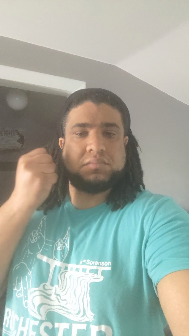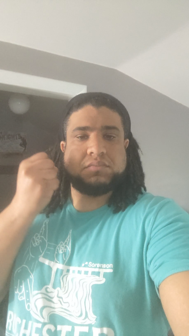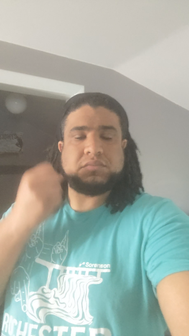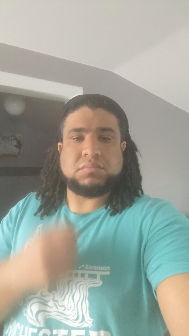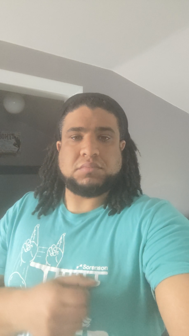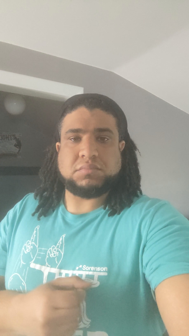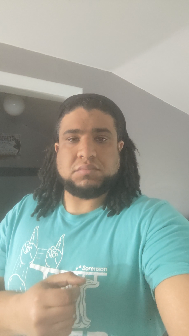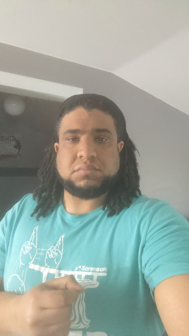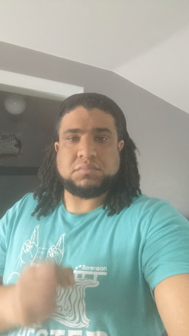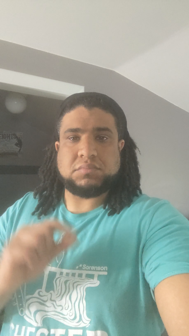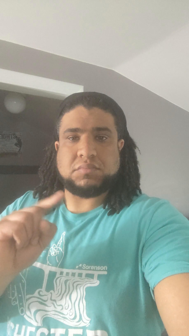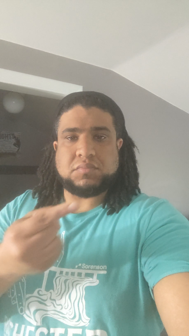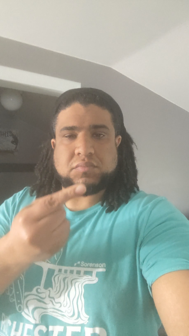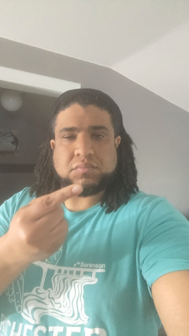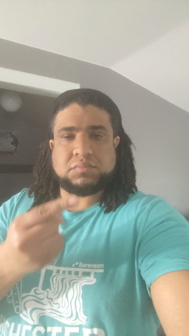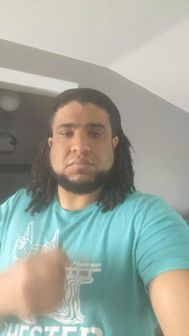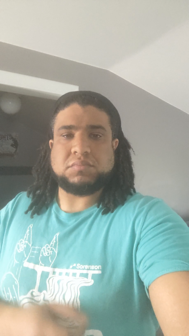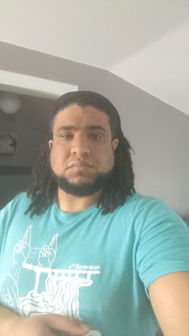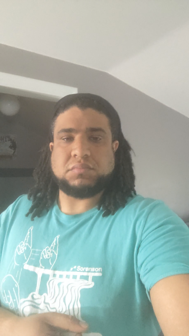hurt